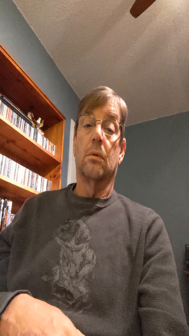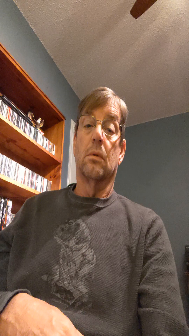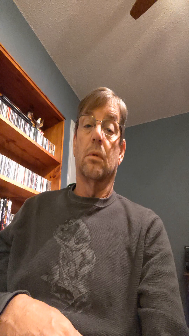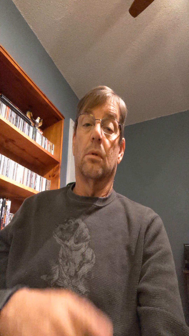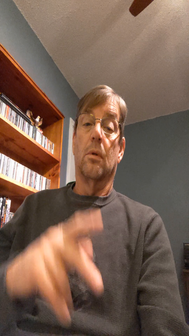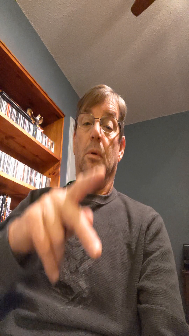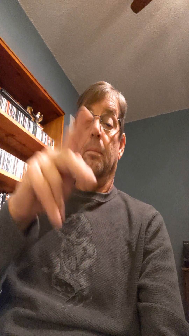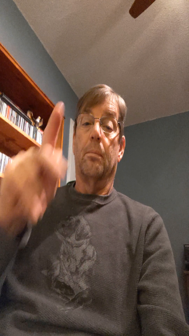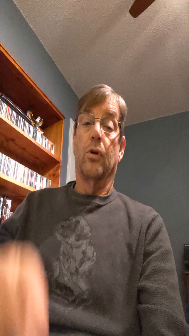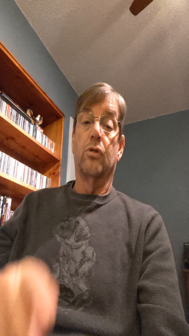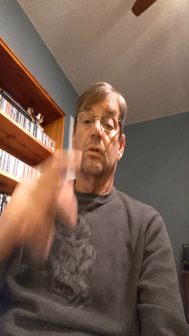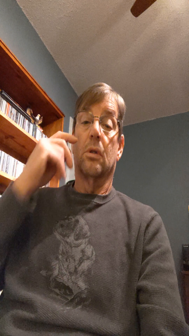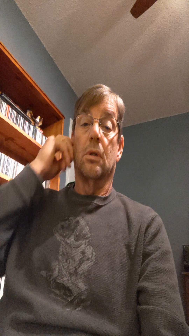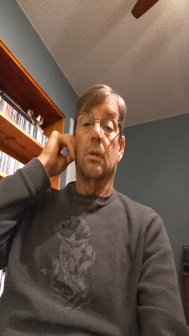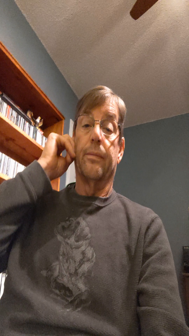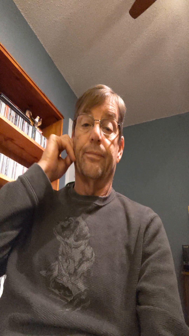person